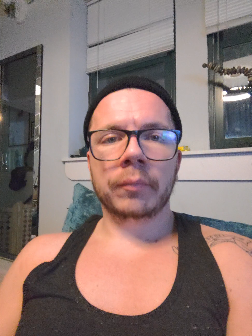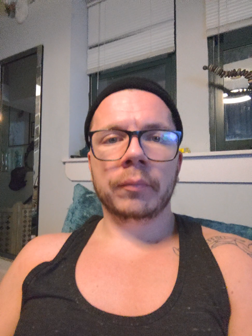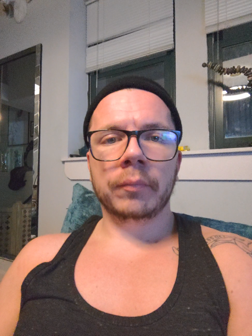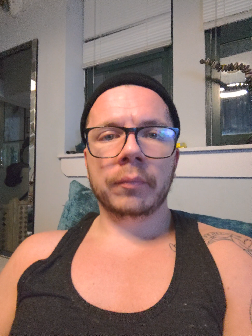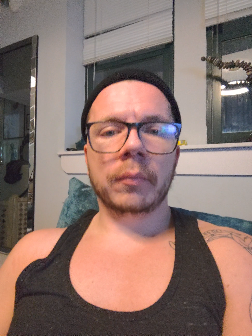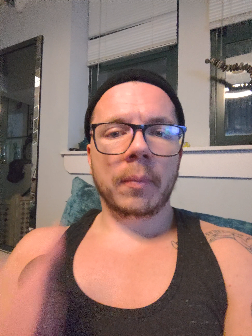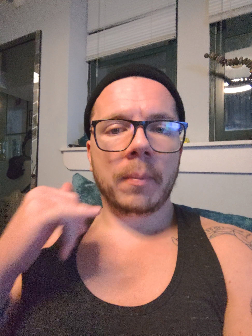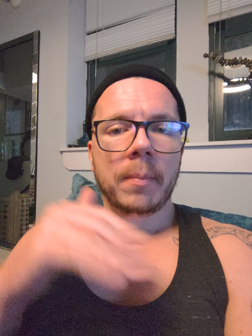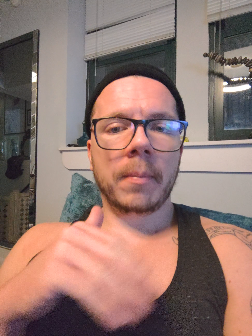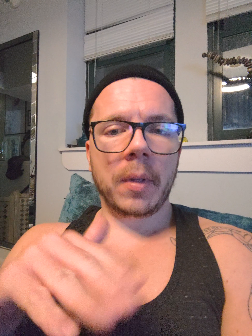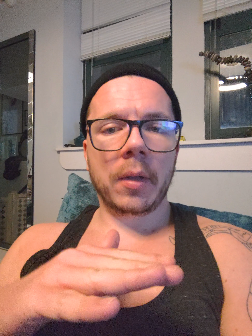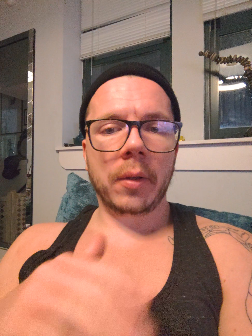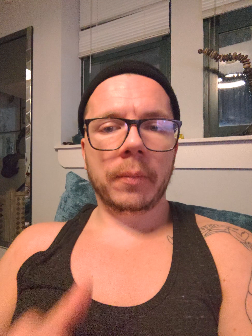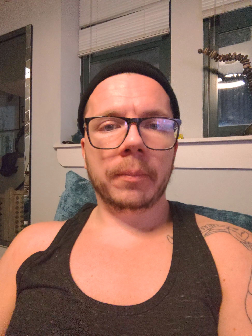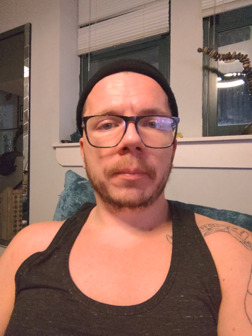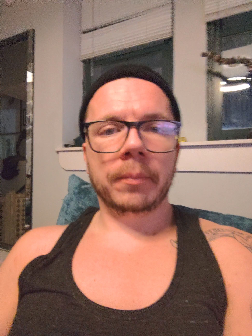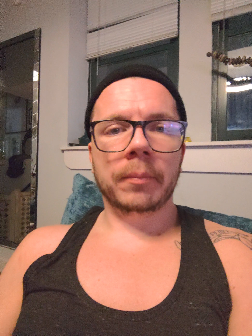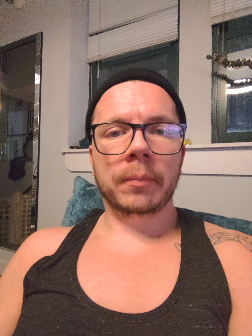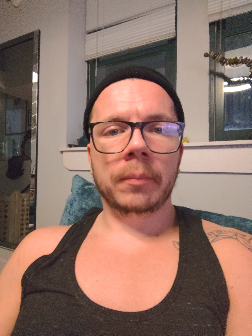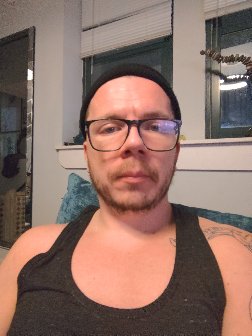backyard